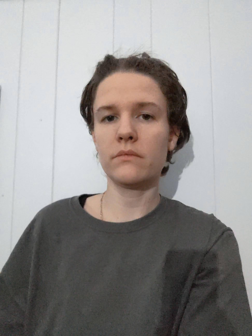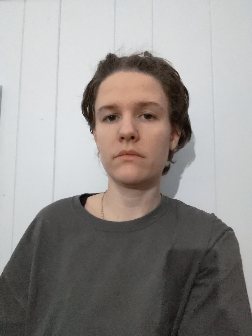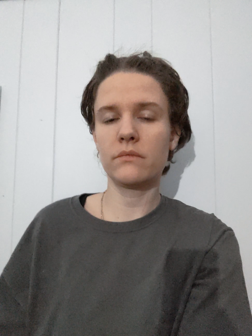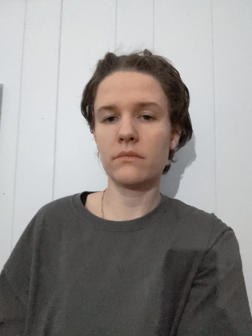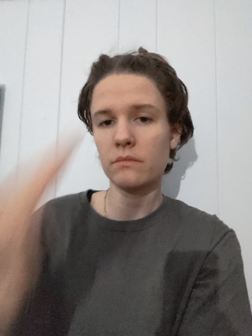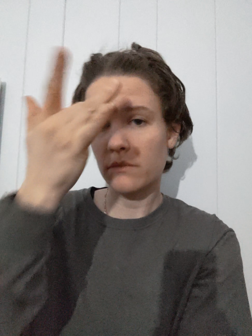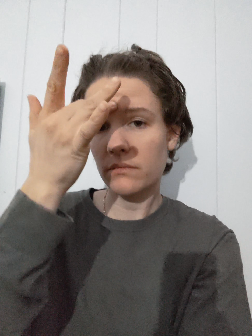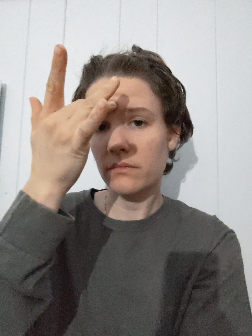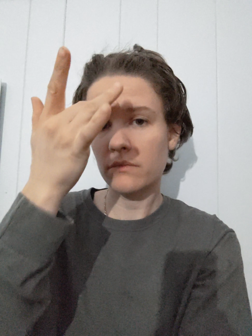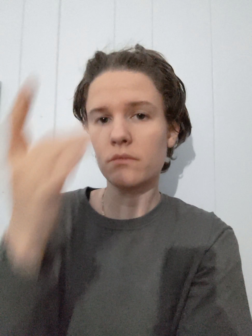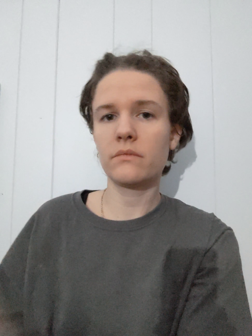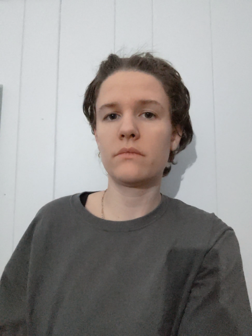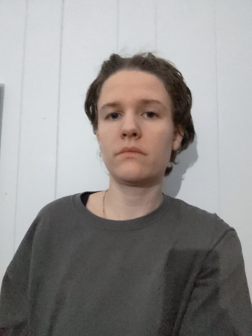sick